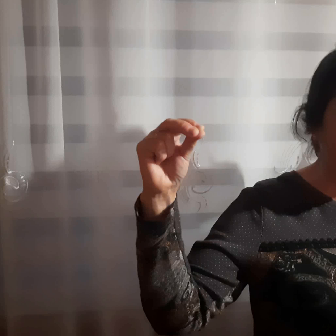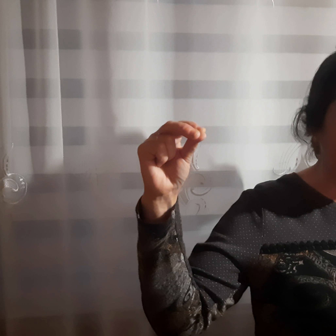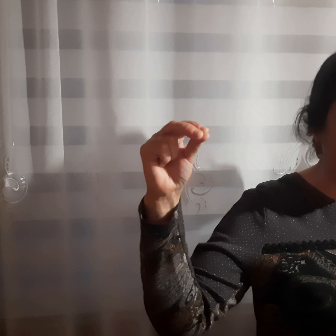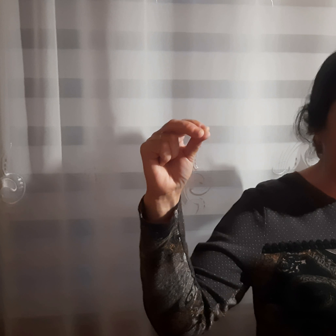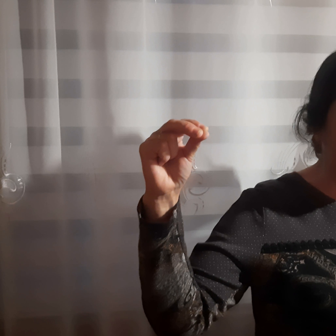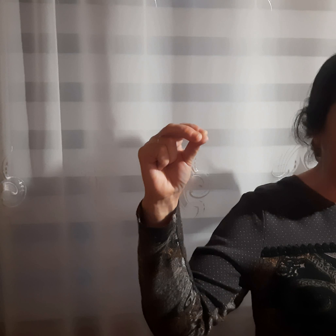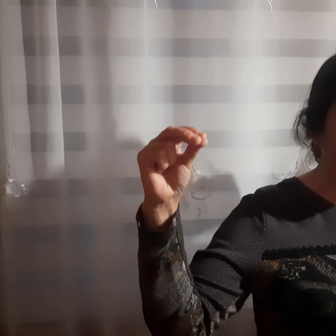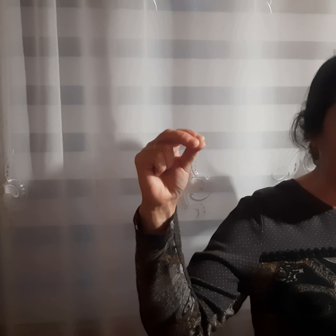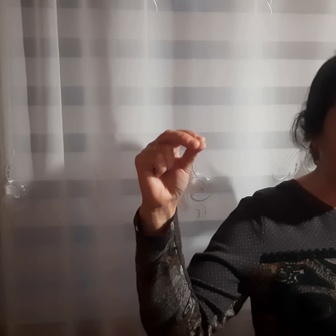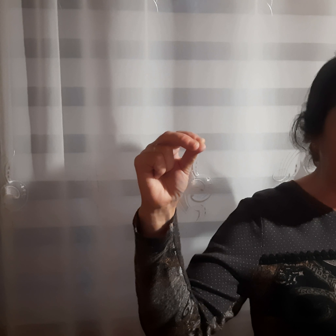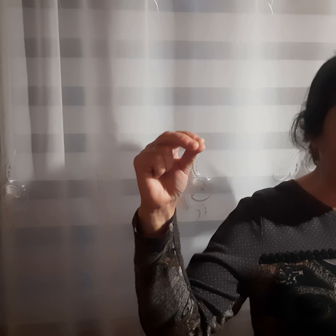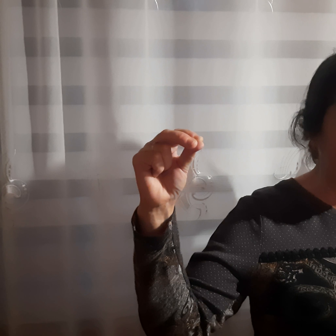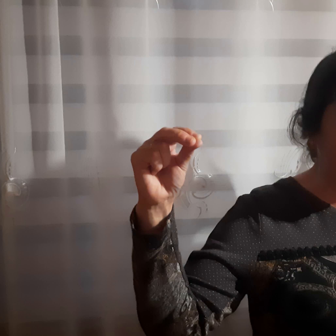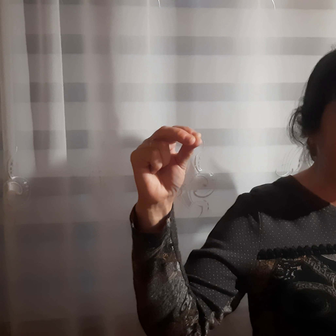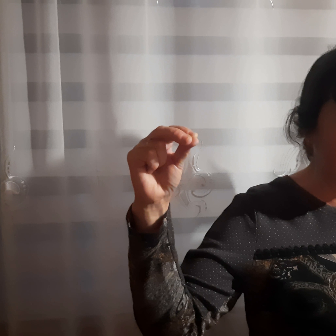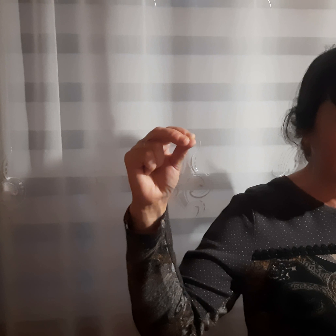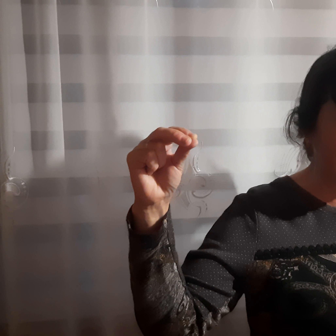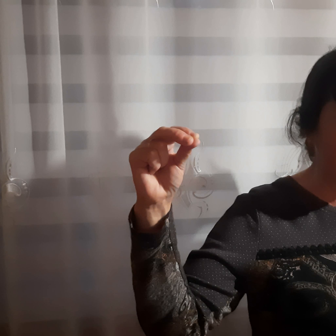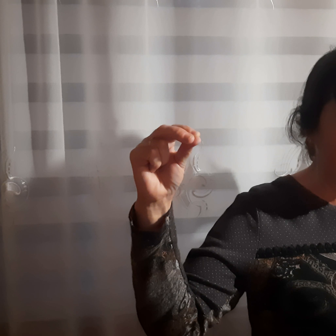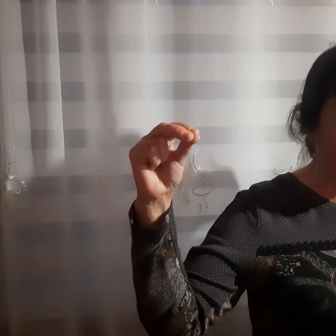Ч